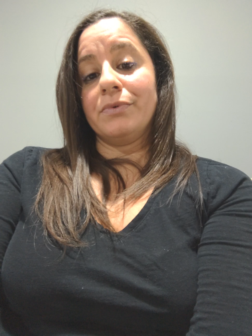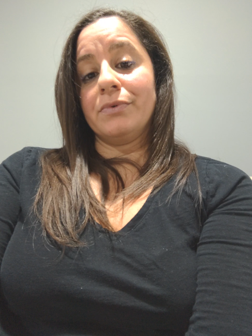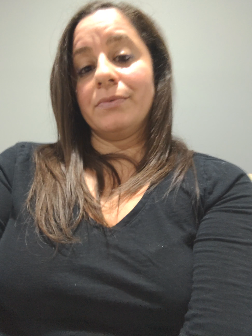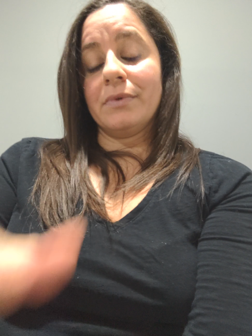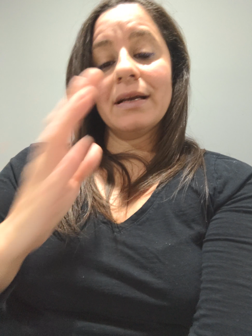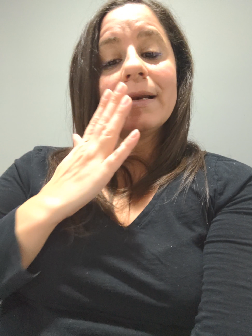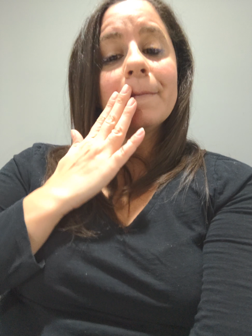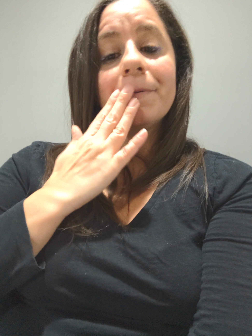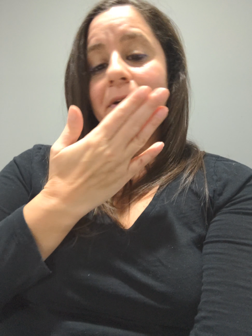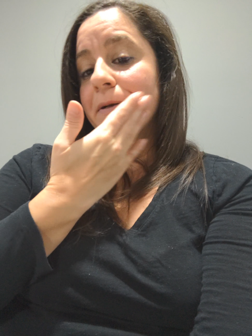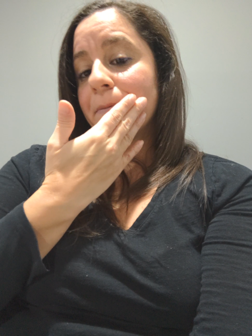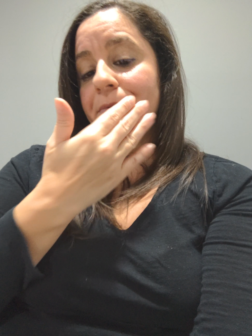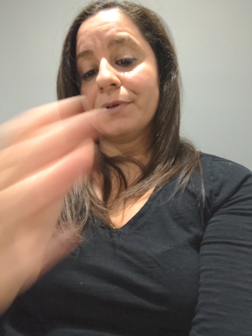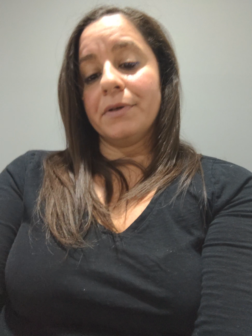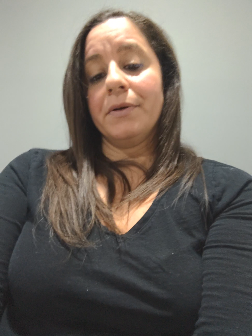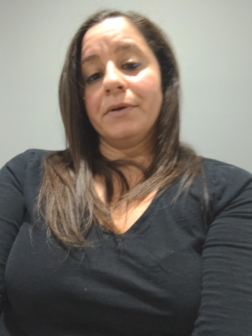napkin